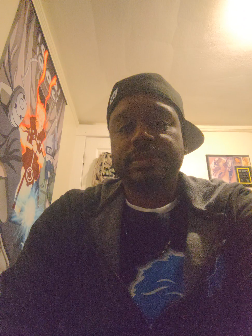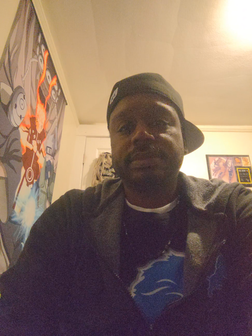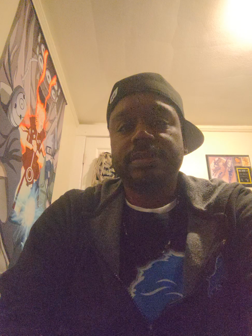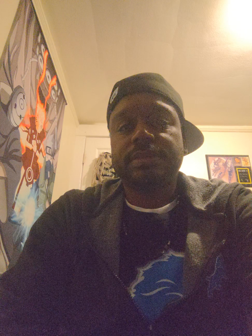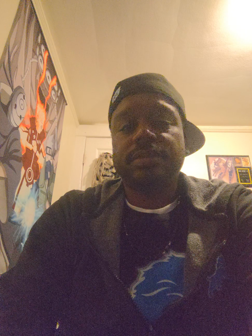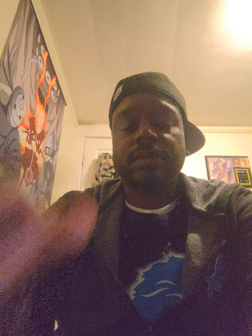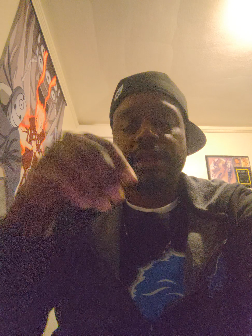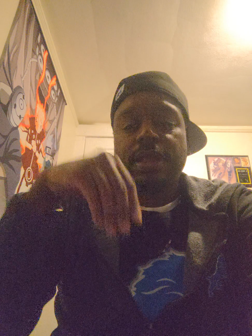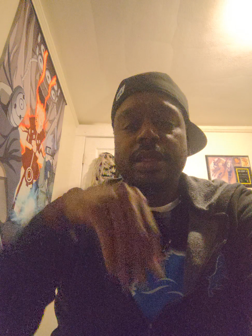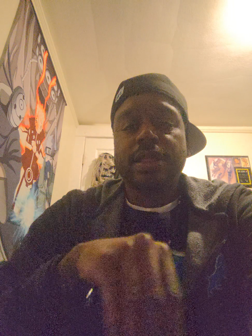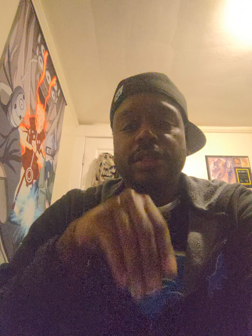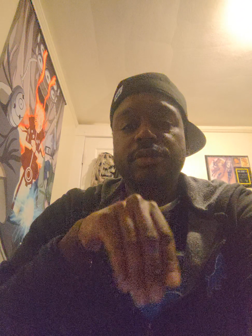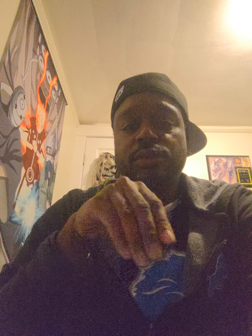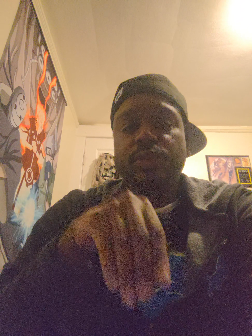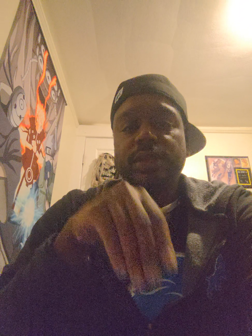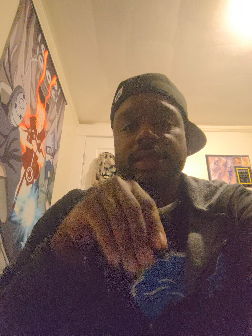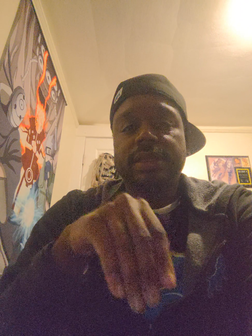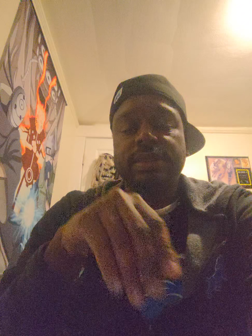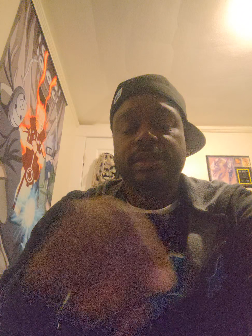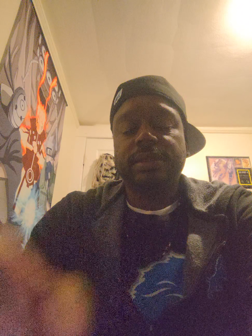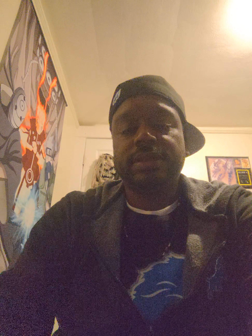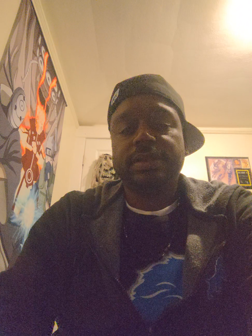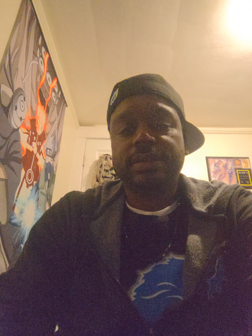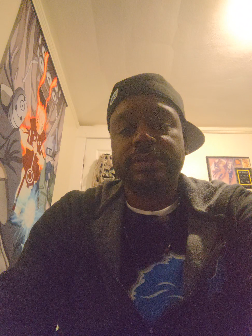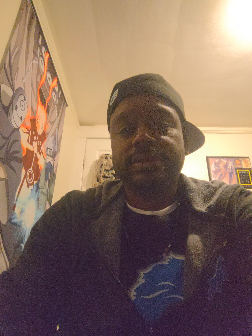into